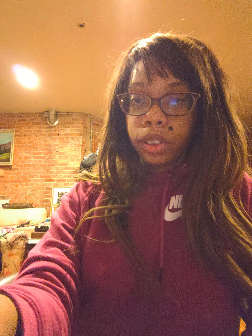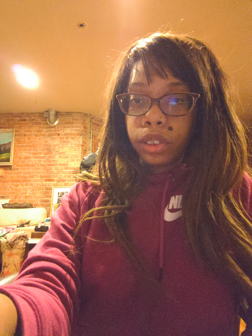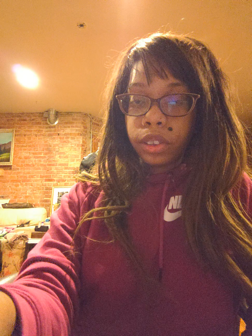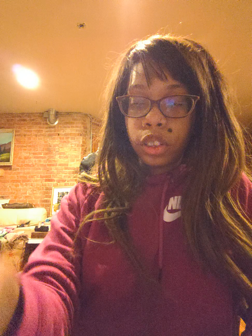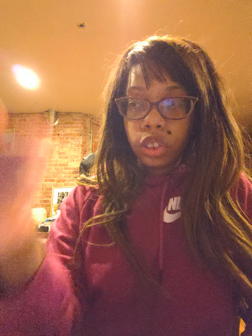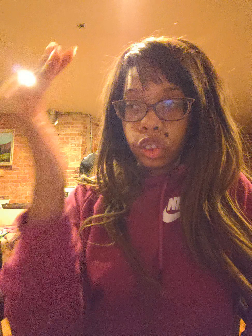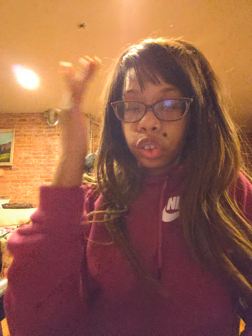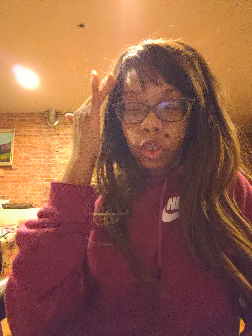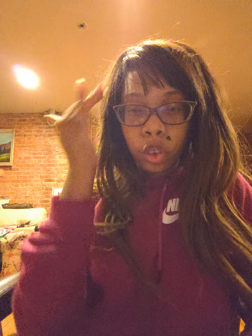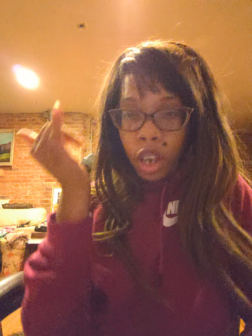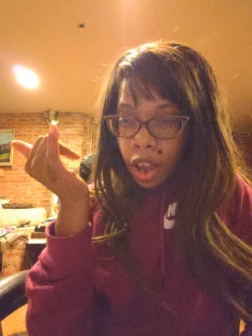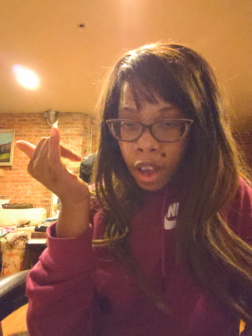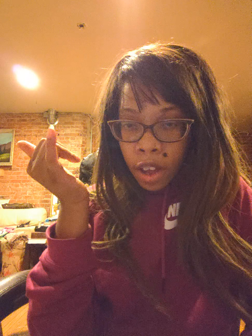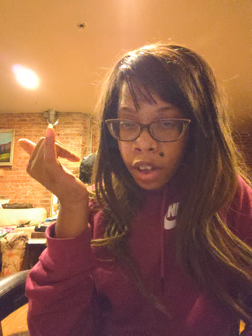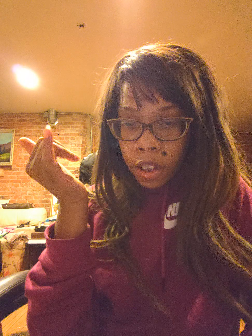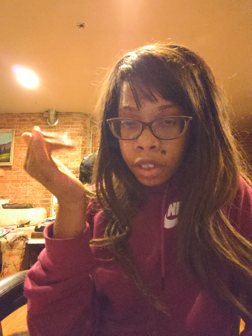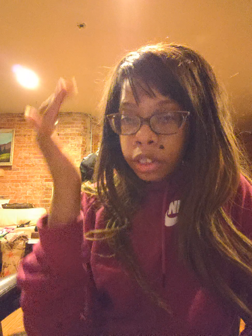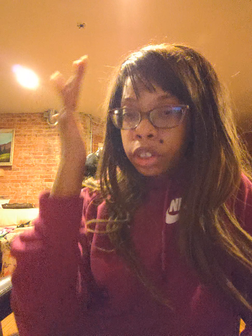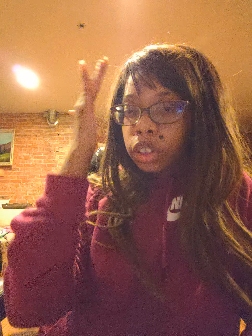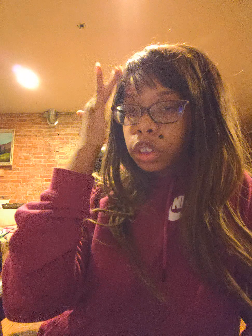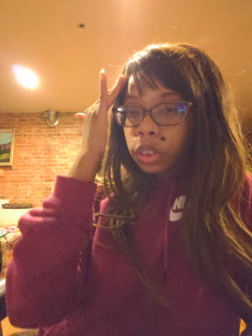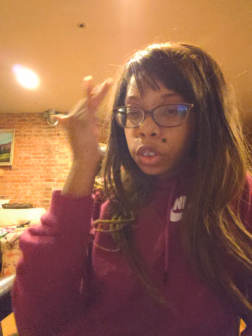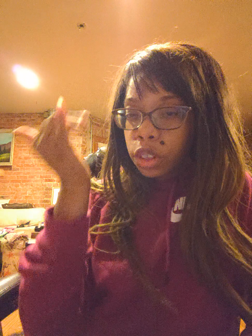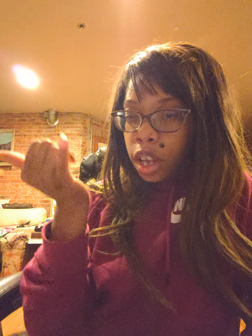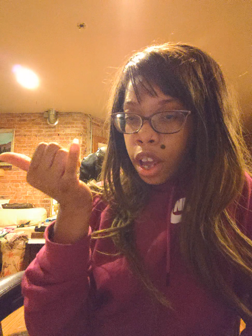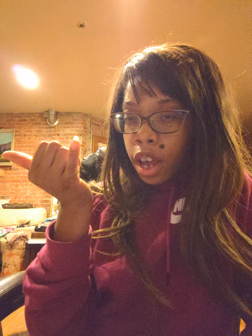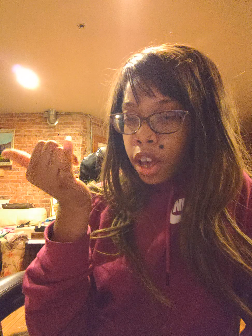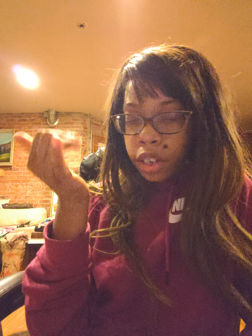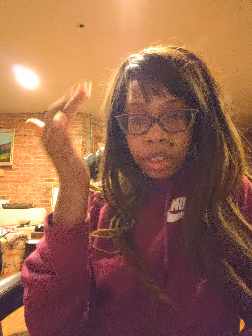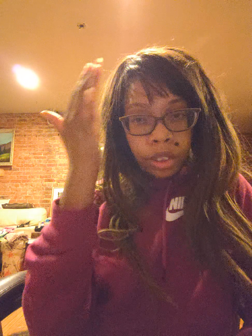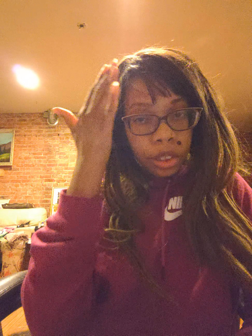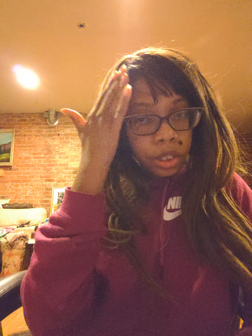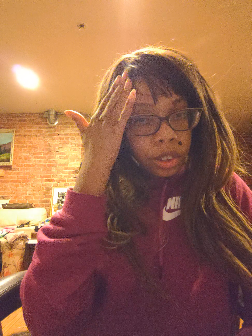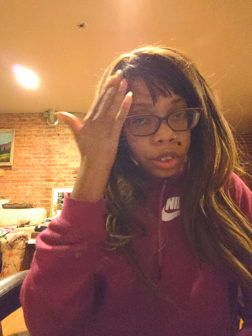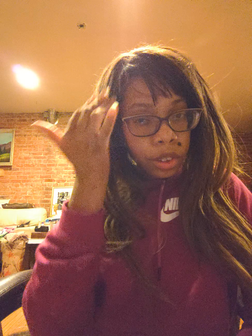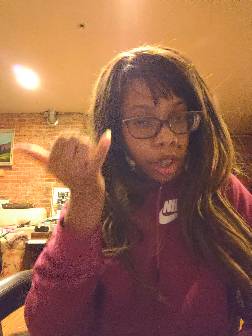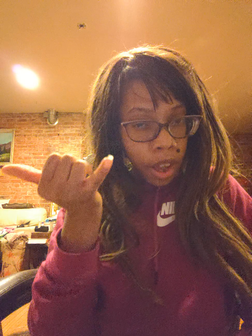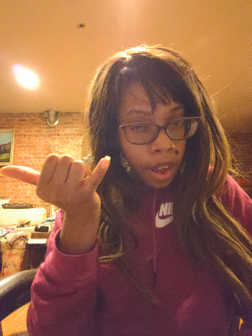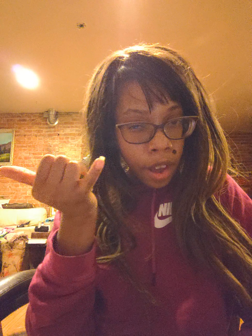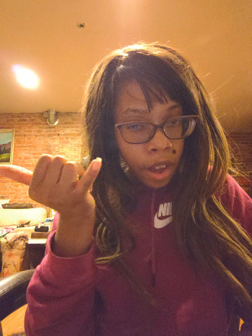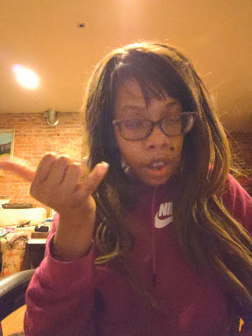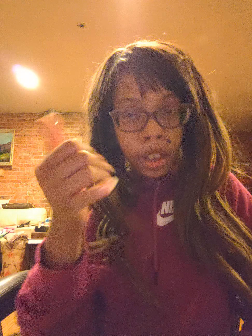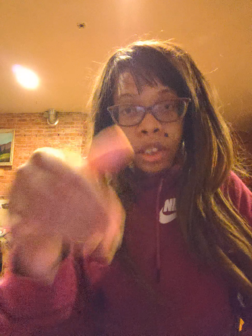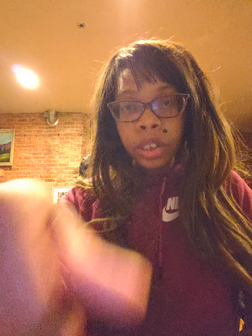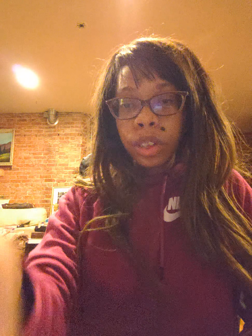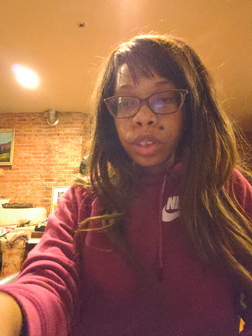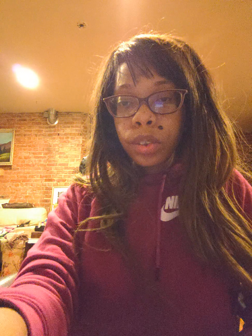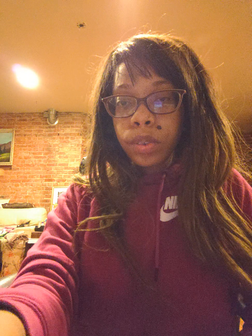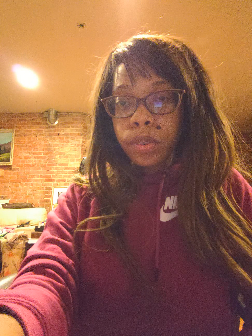why